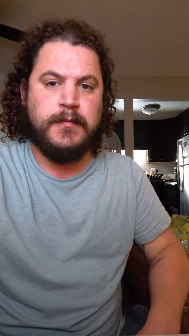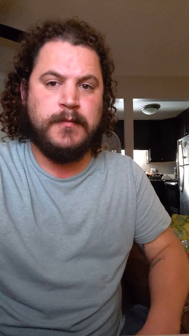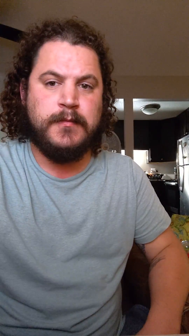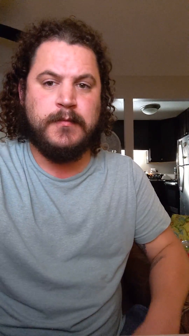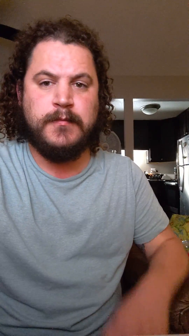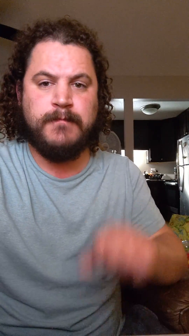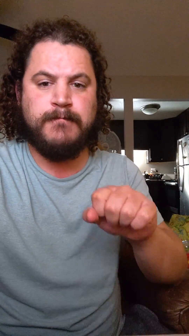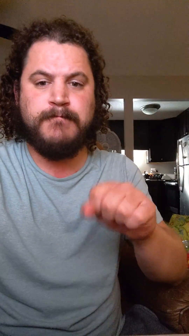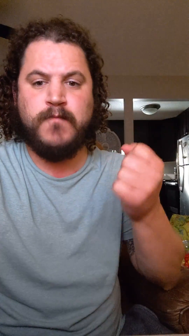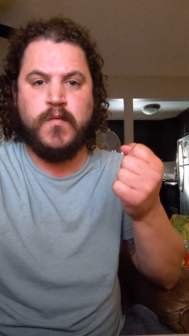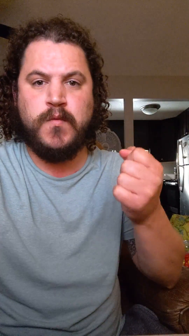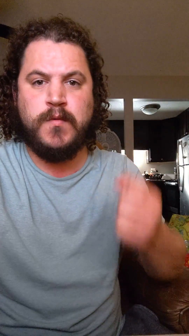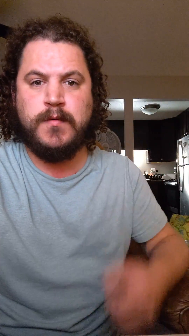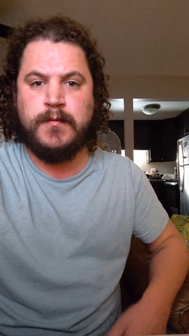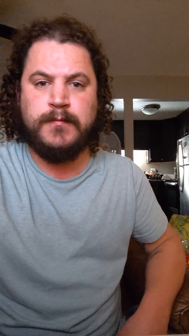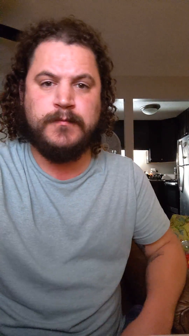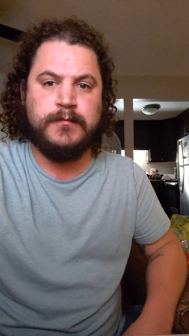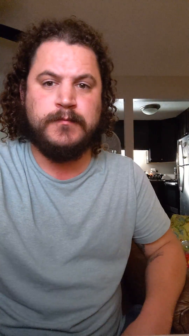broken